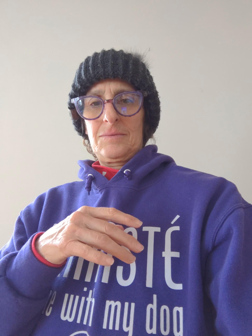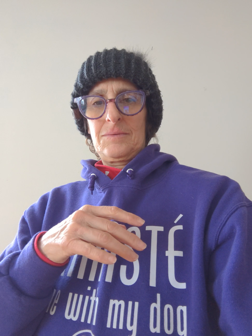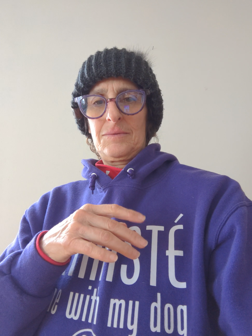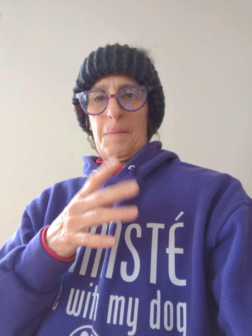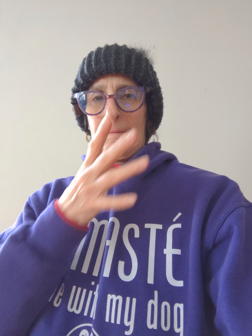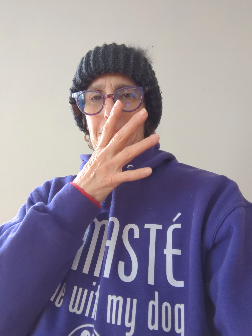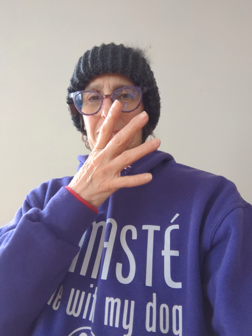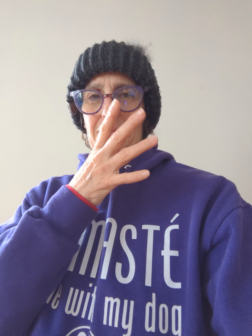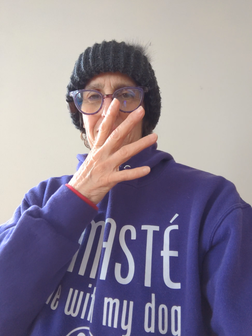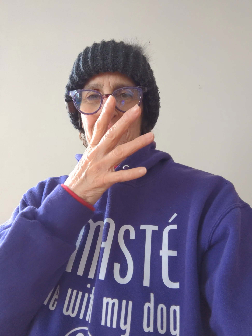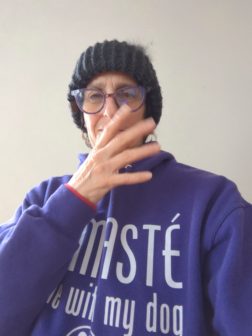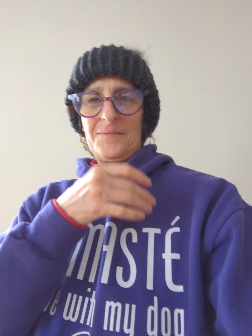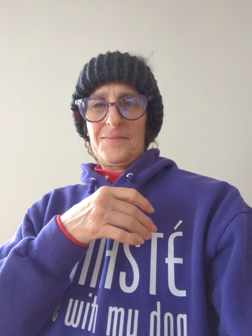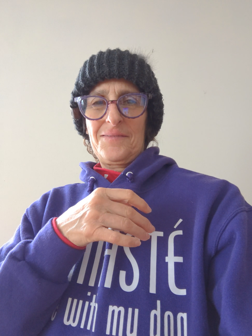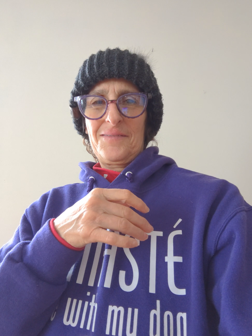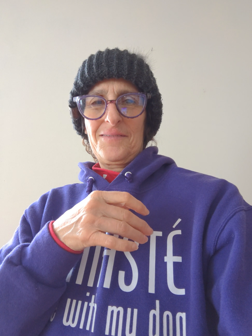mom